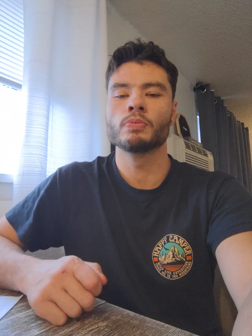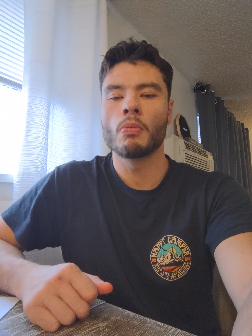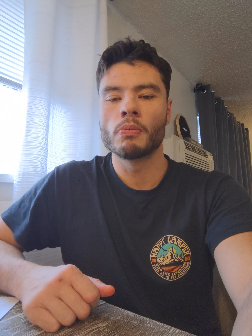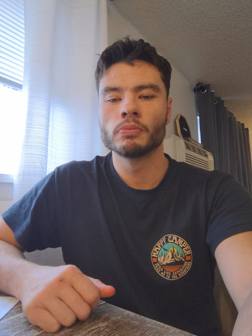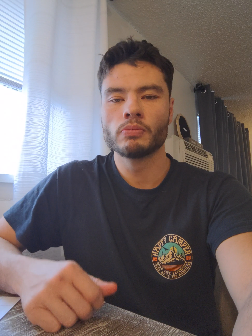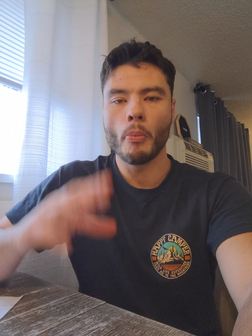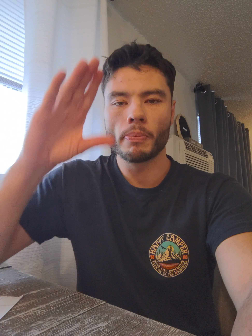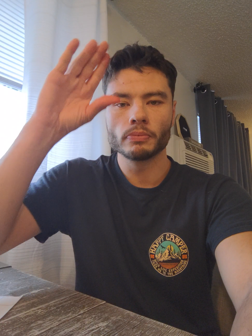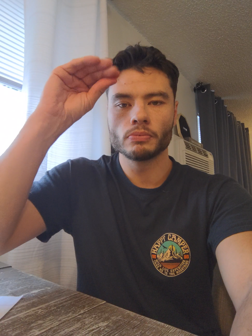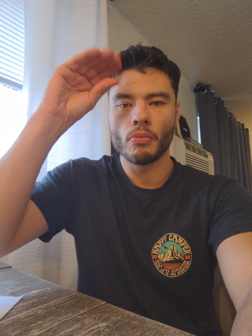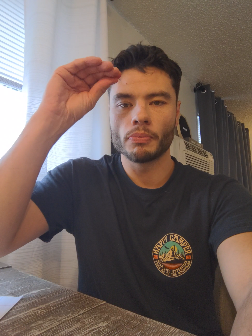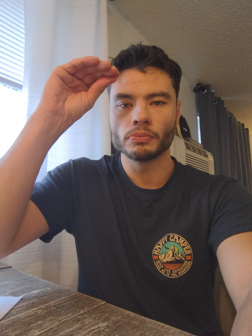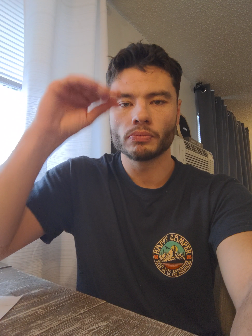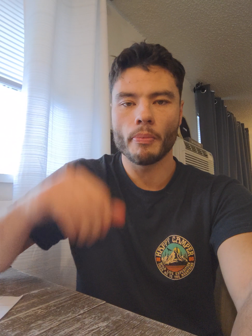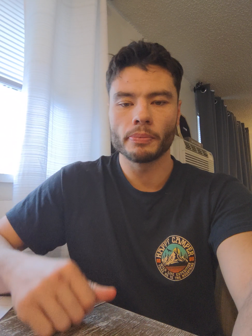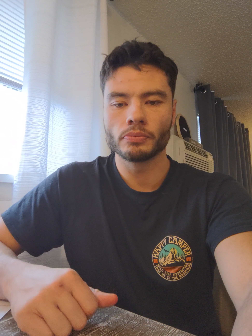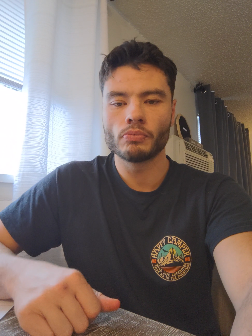boy